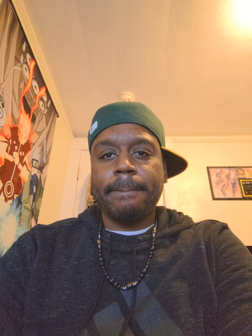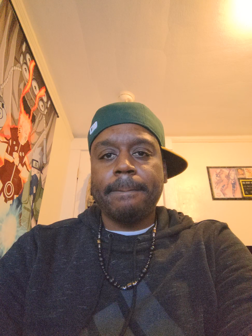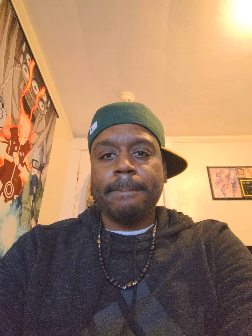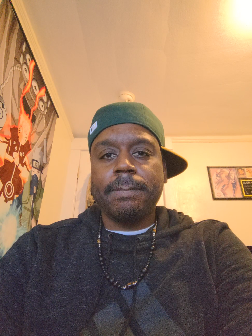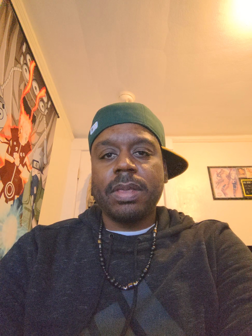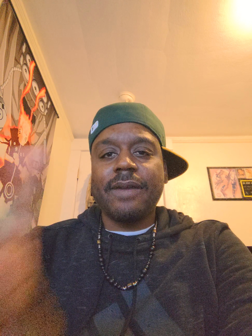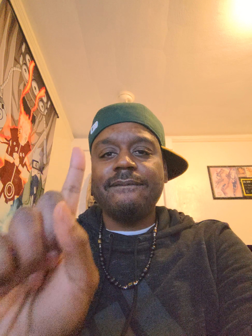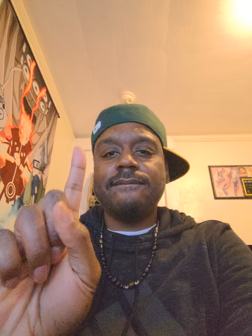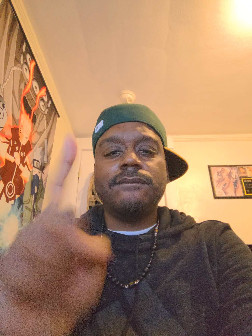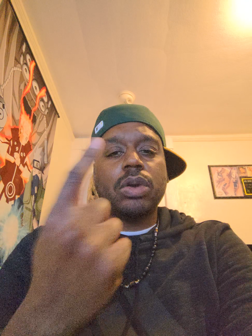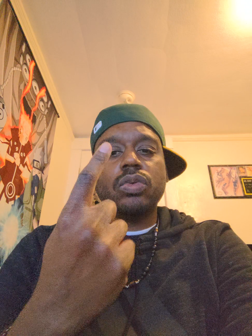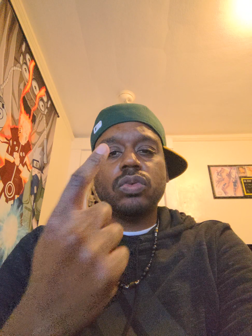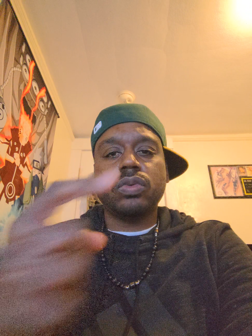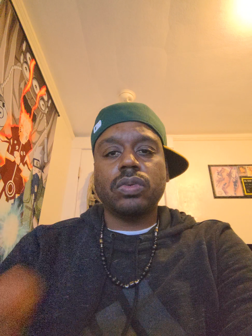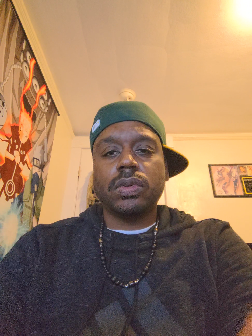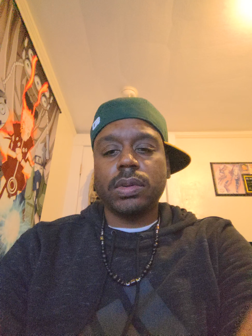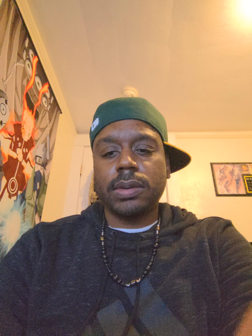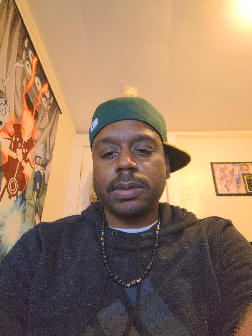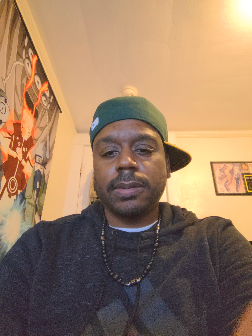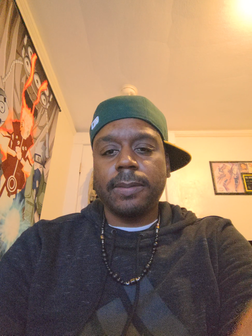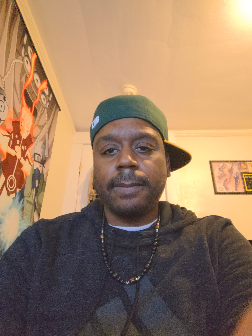first